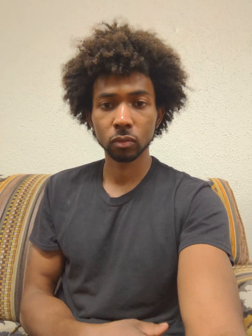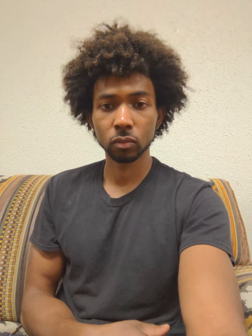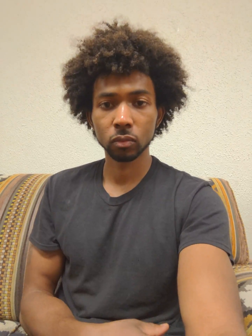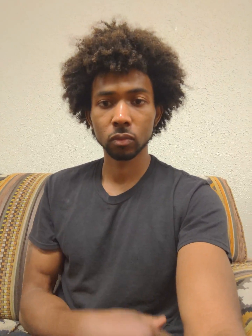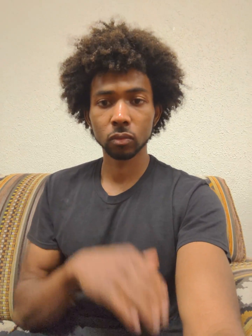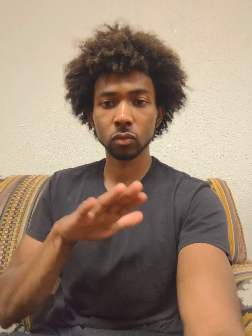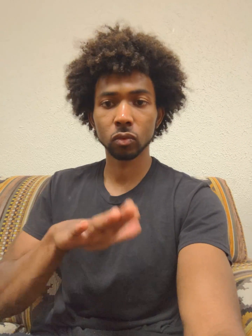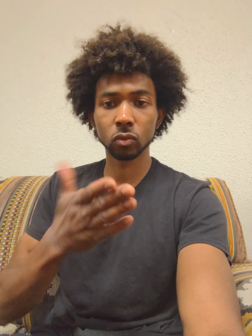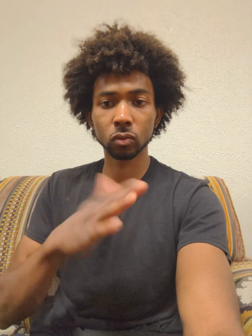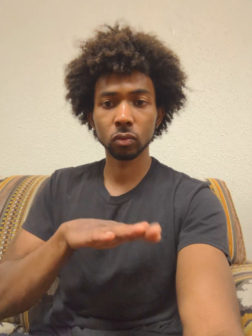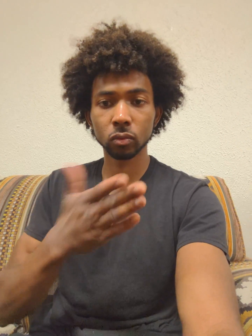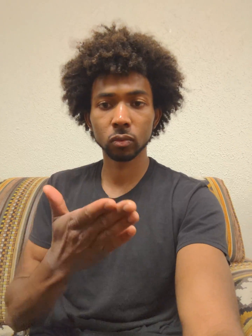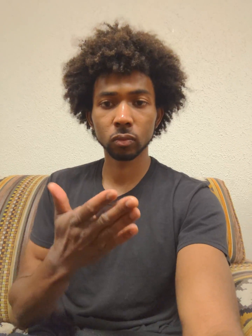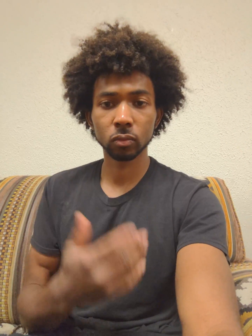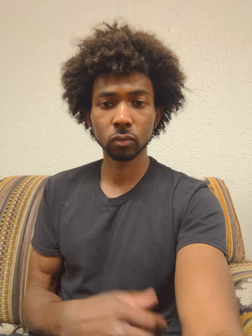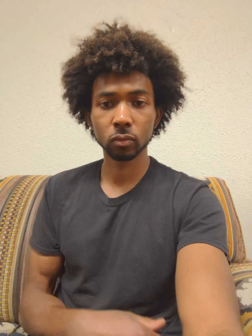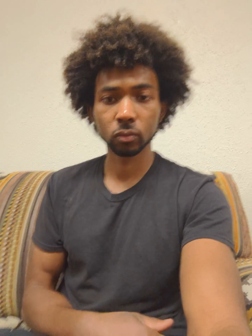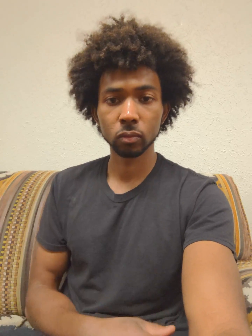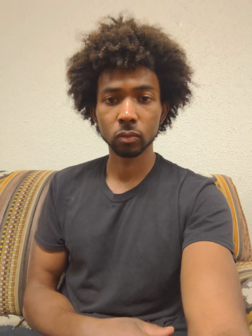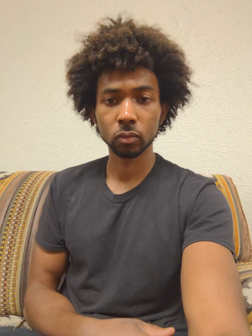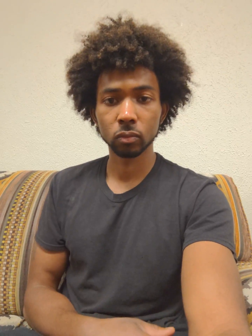kitchen